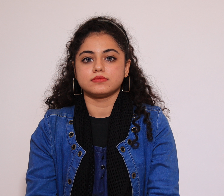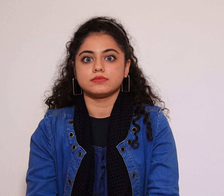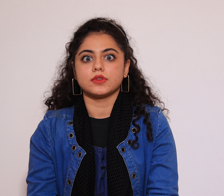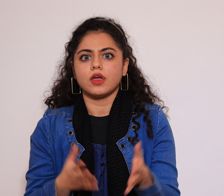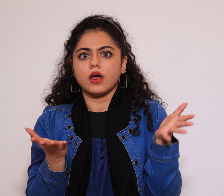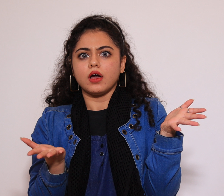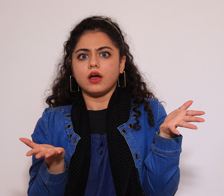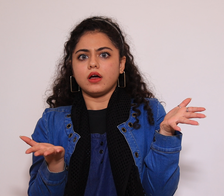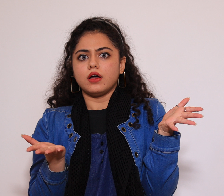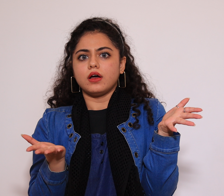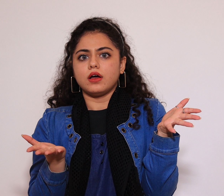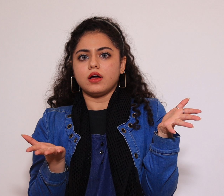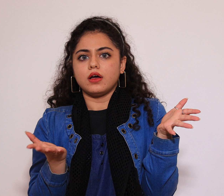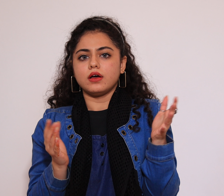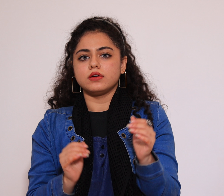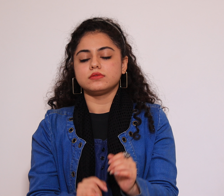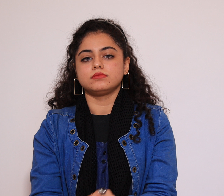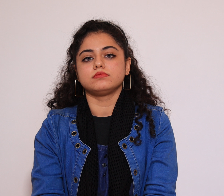surprise